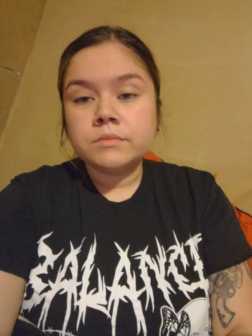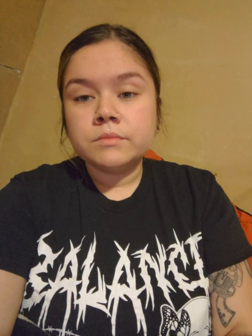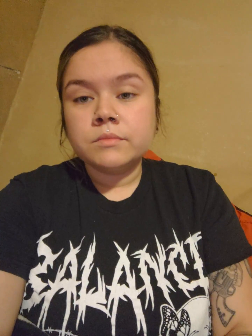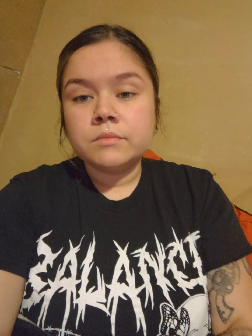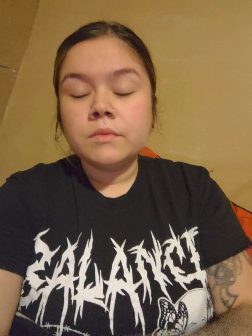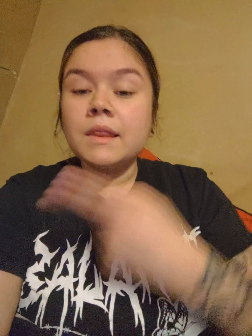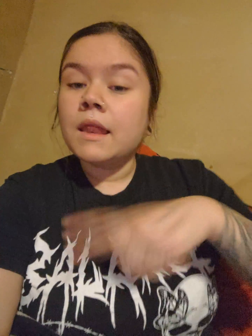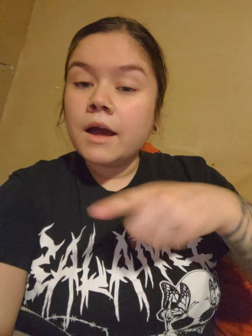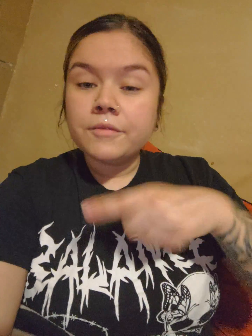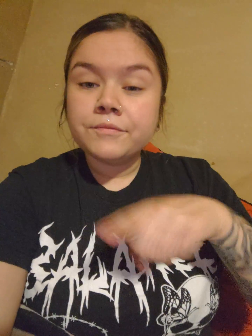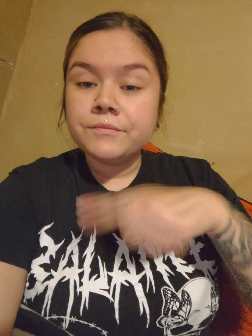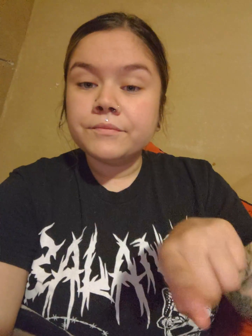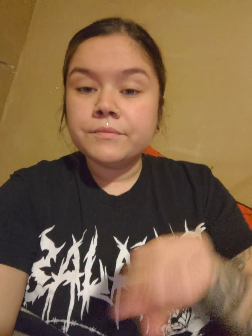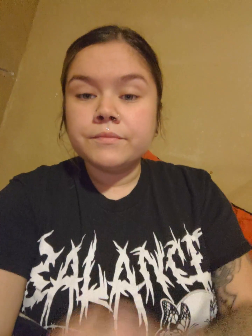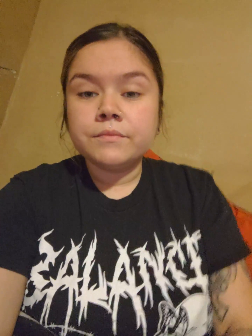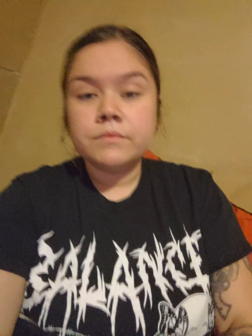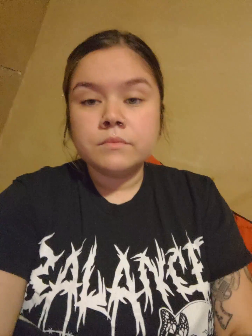knife